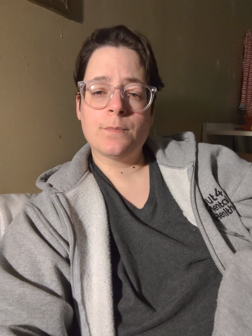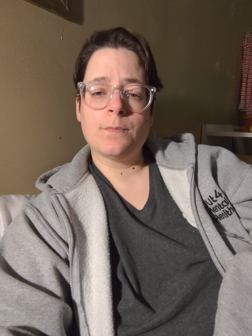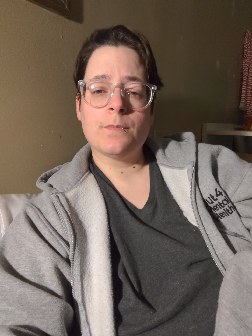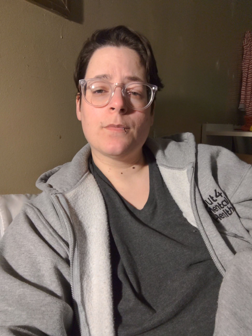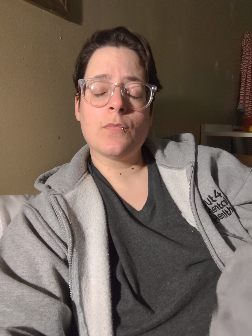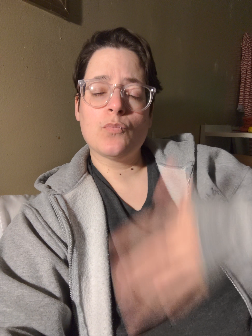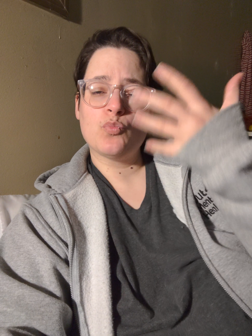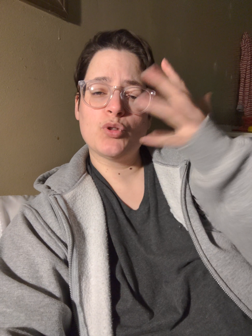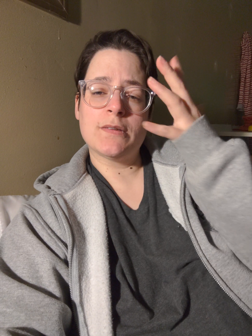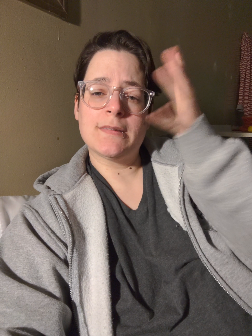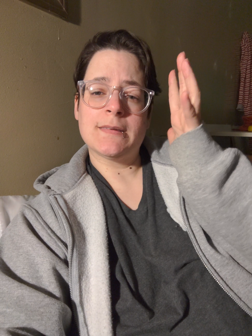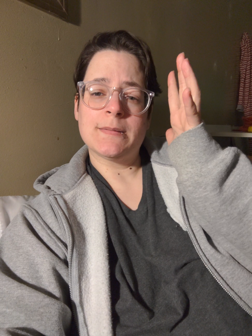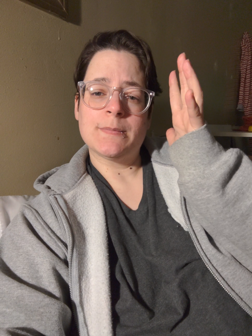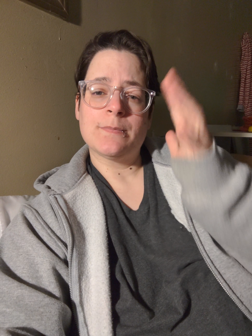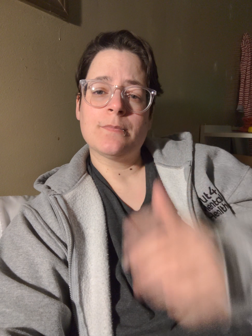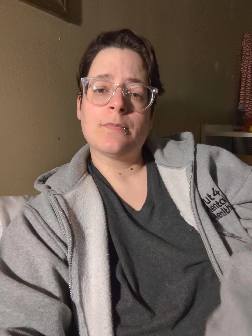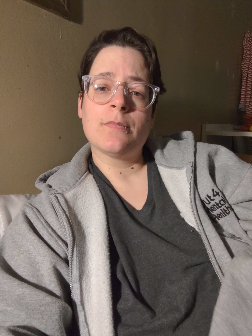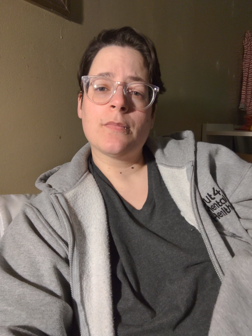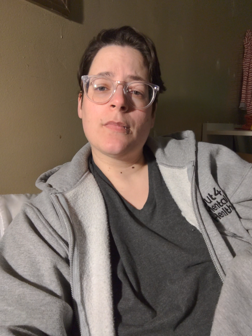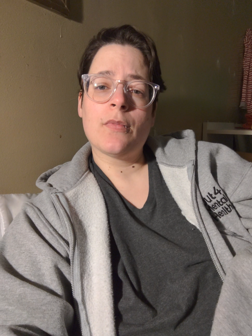tree